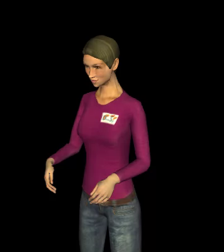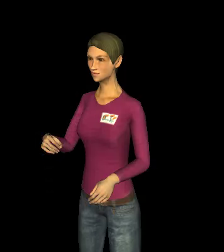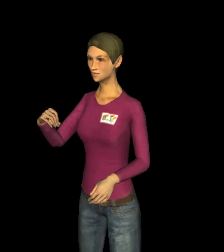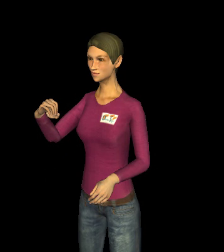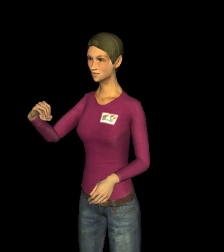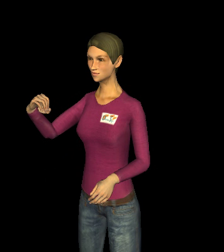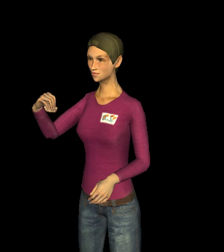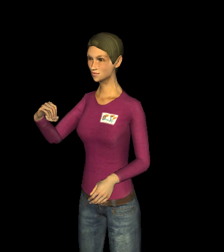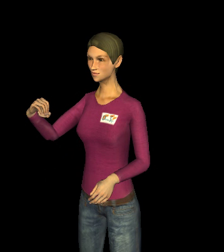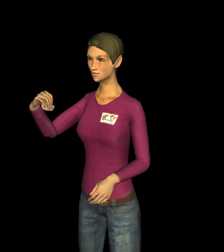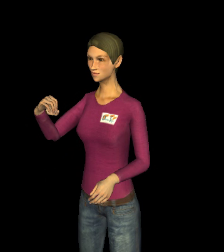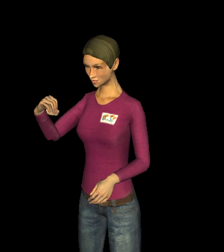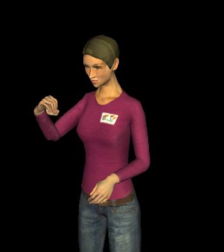أكتوبر